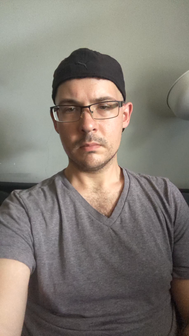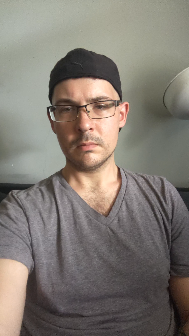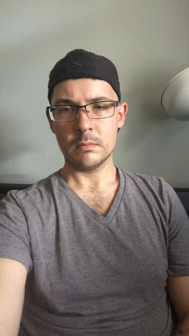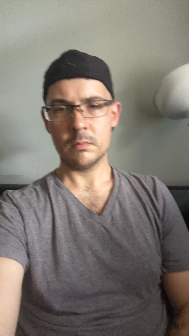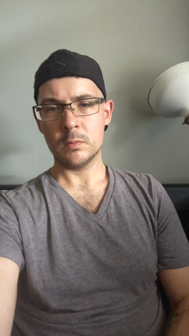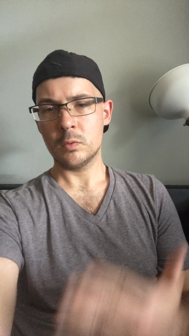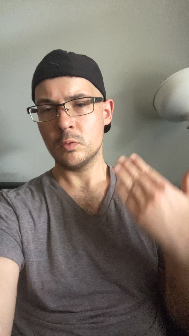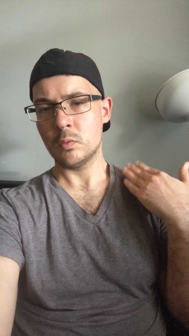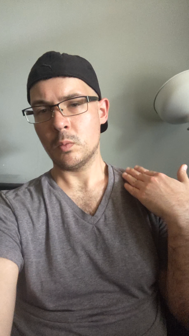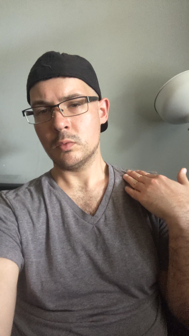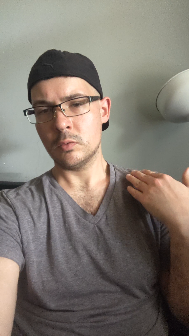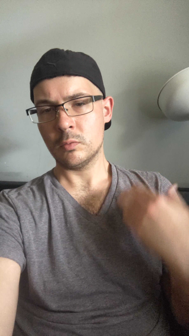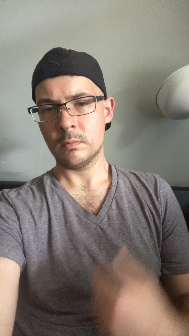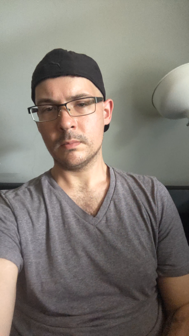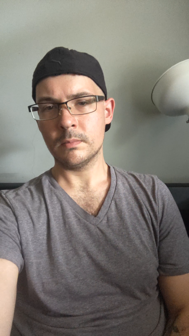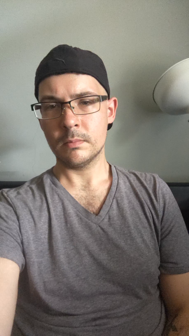shoulder